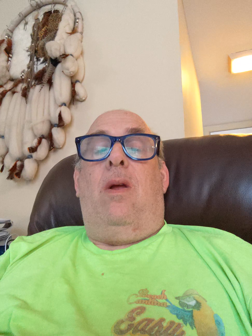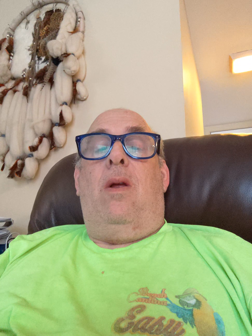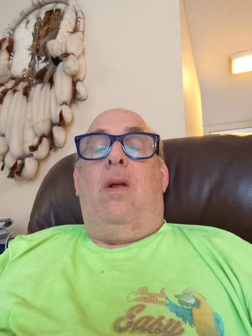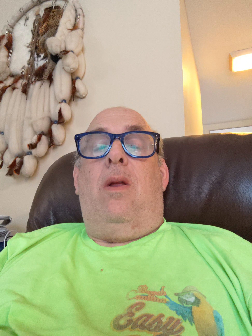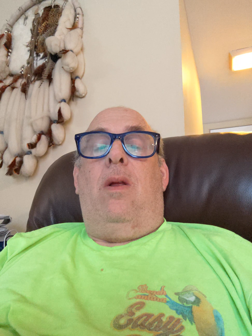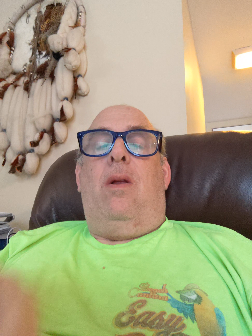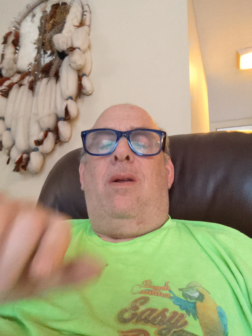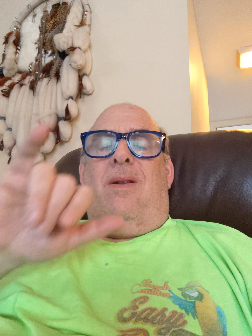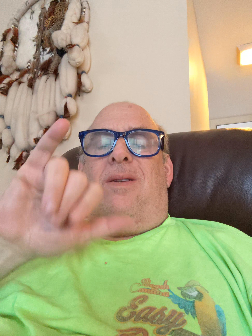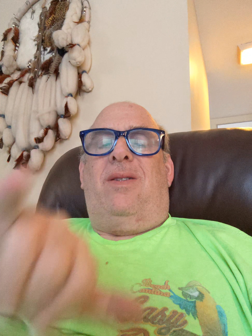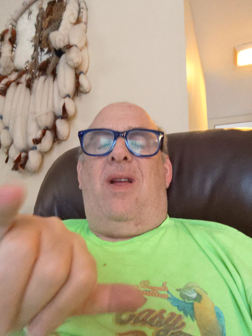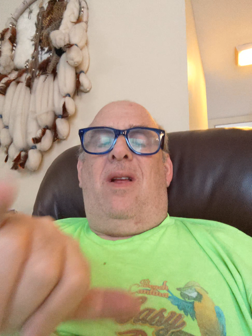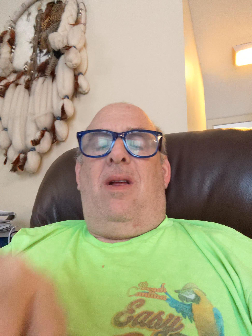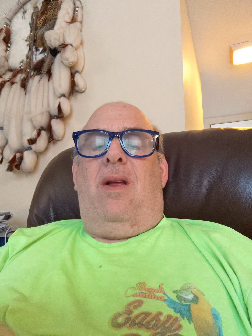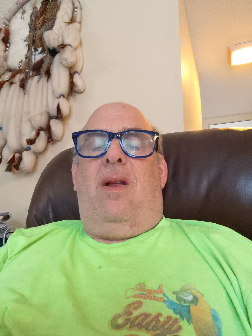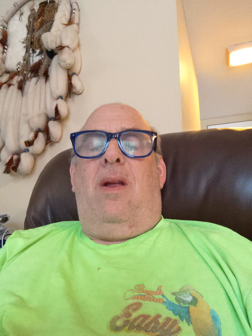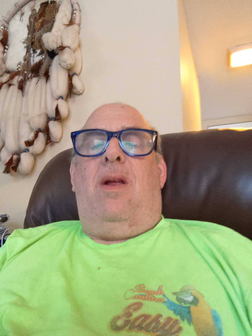stay